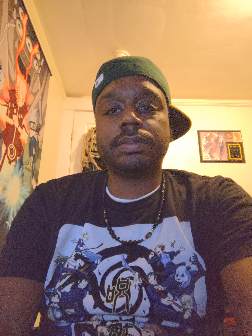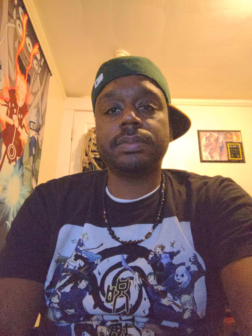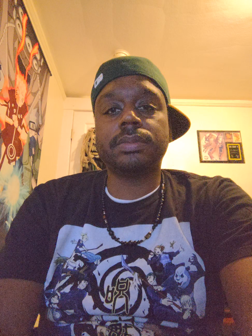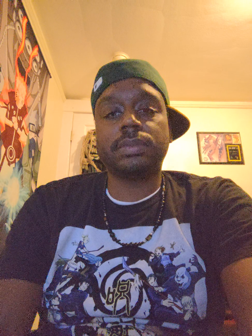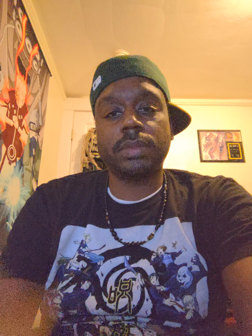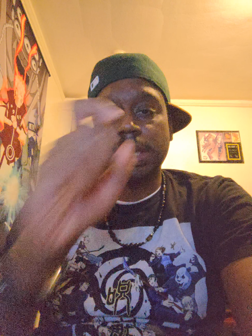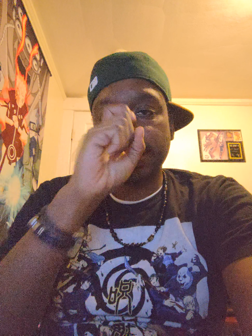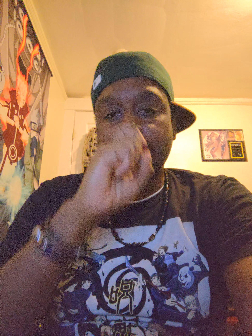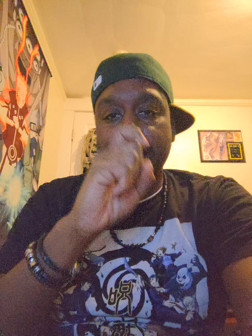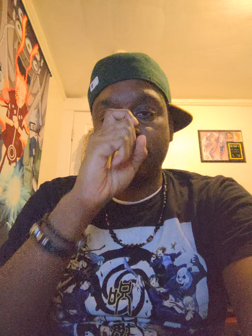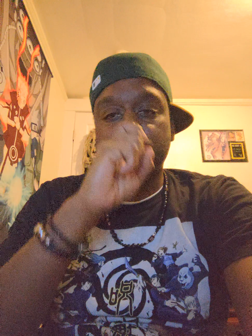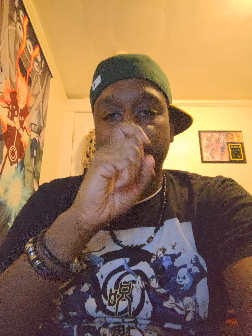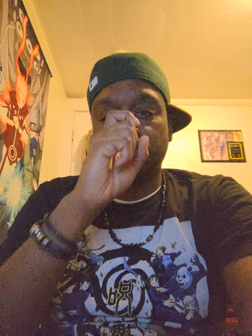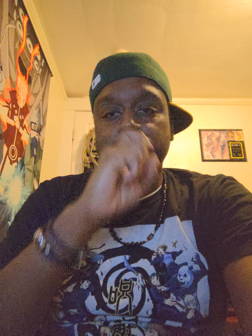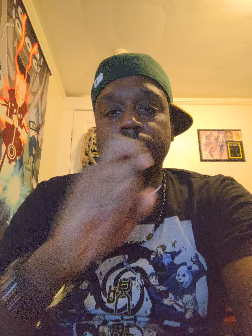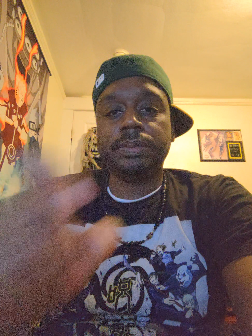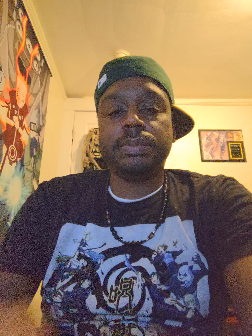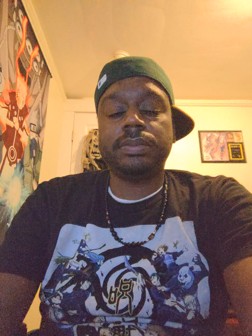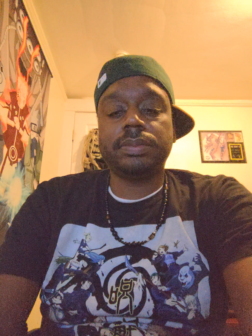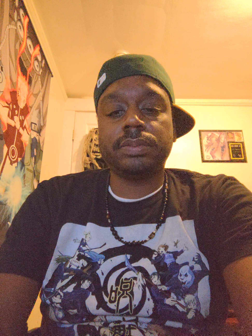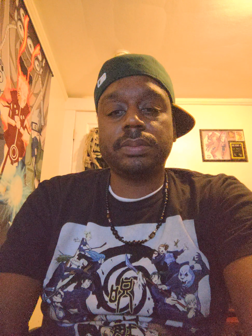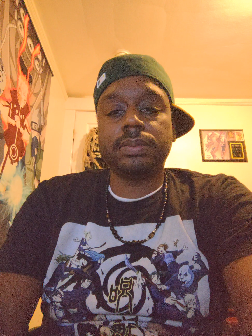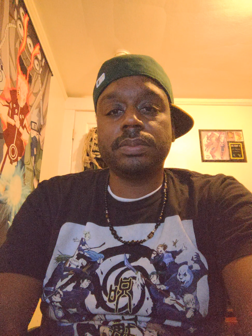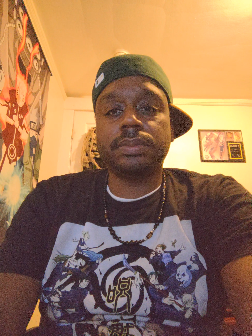doll